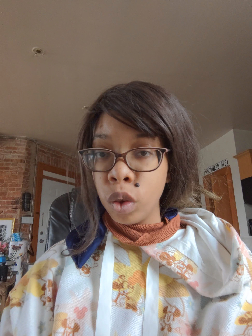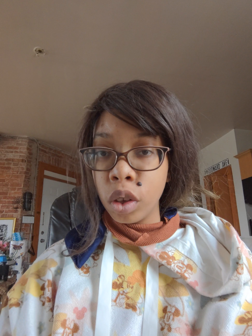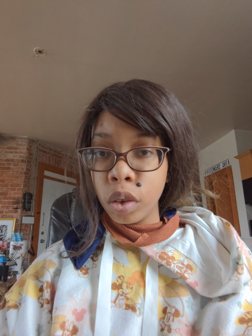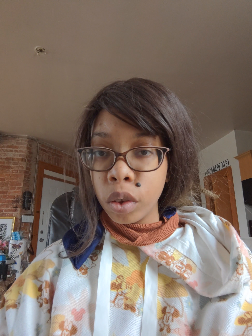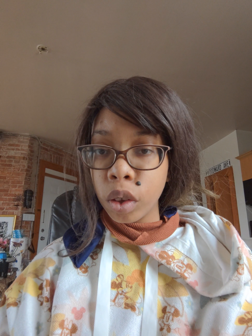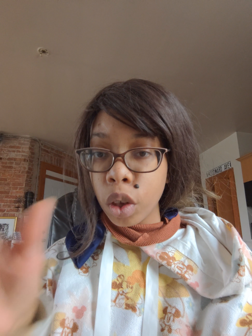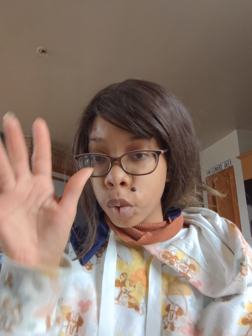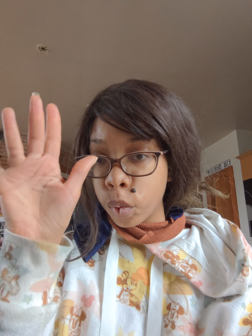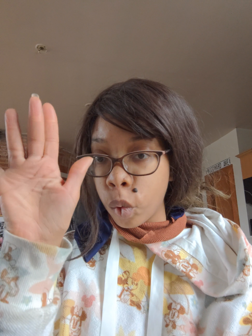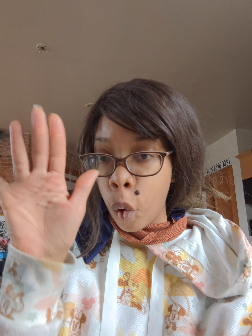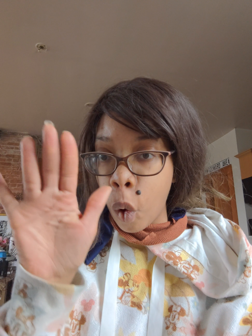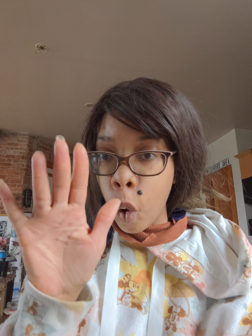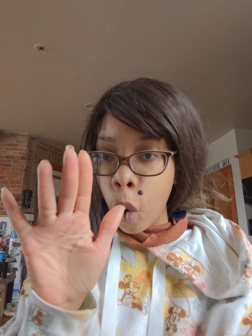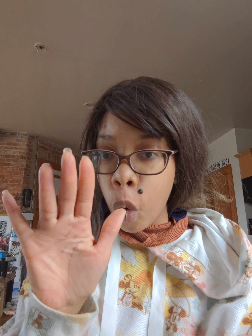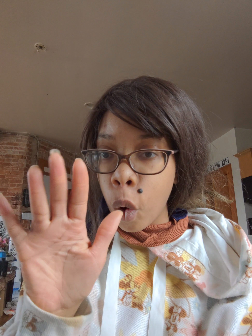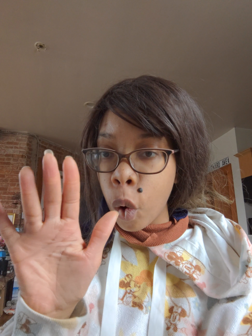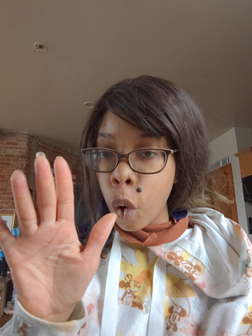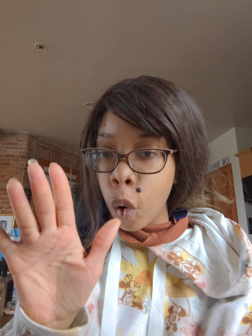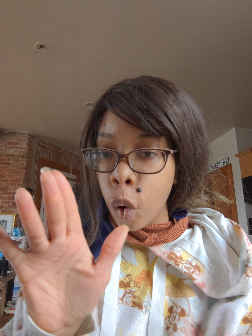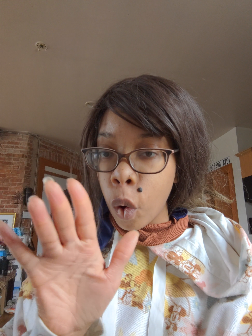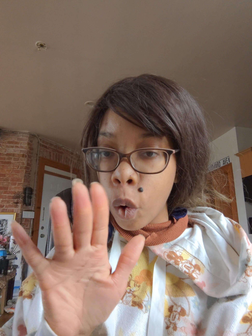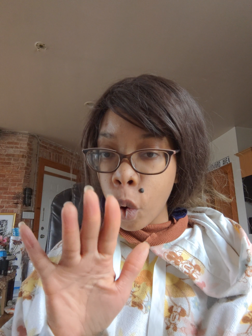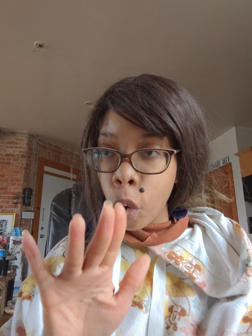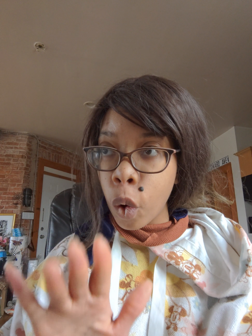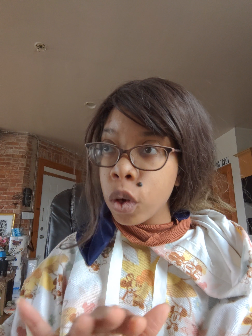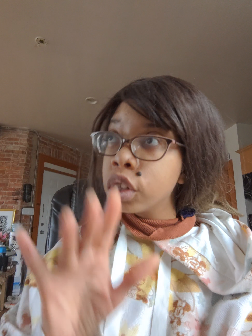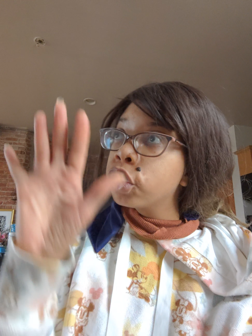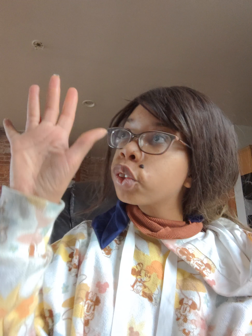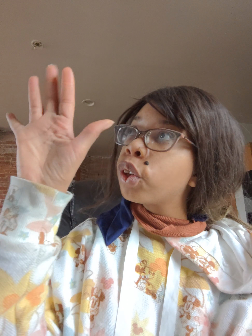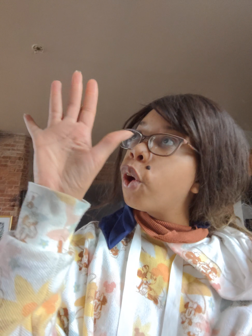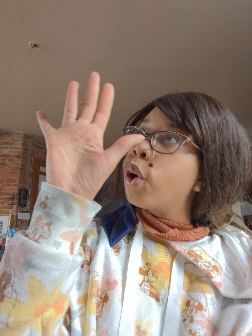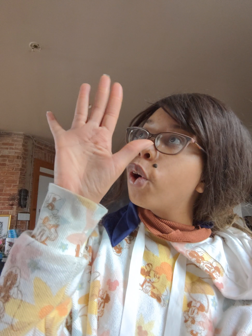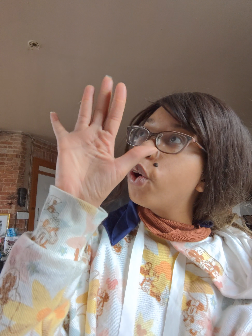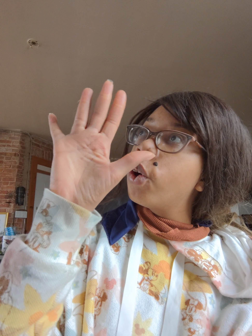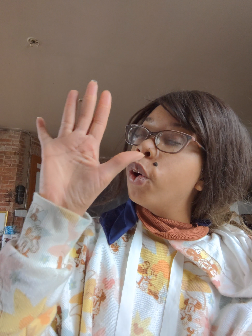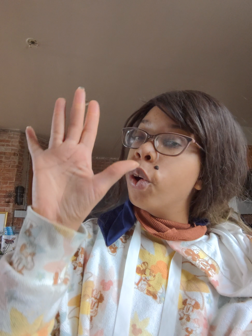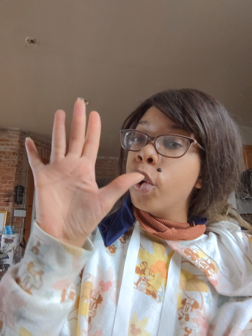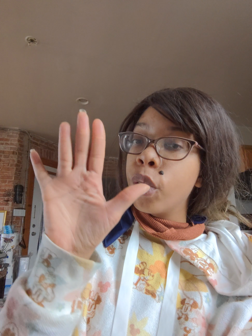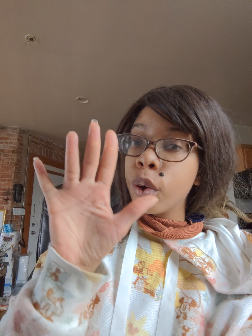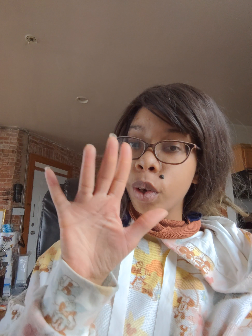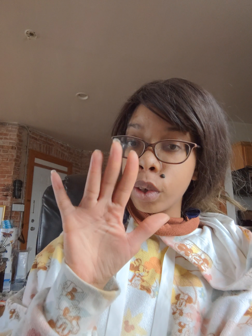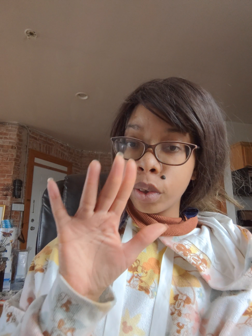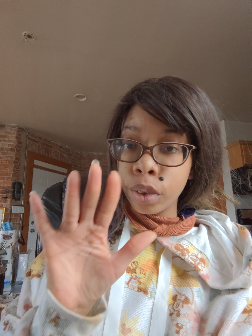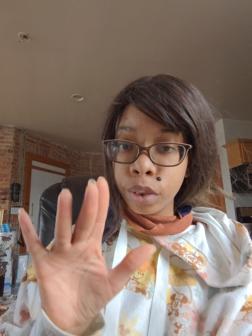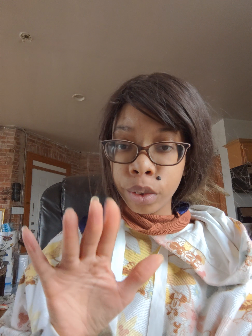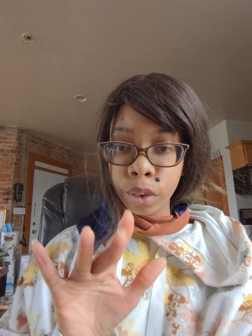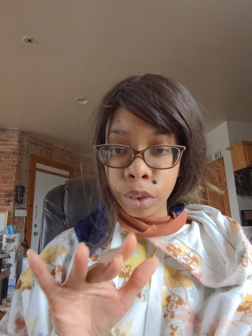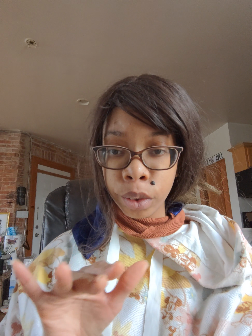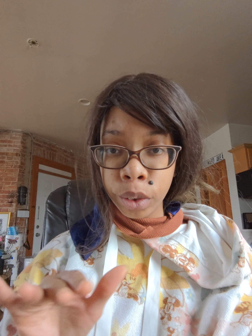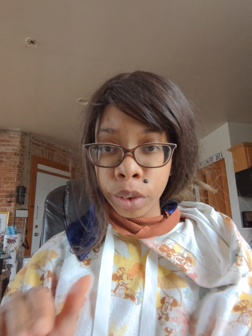snow